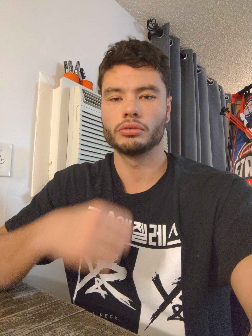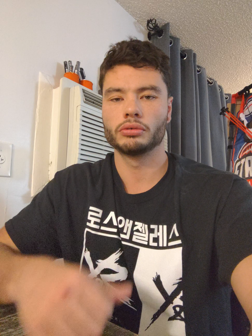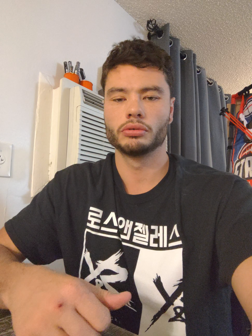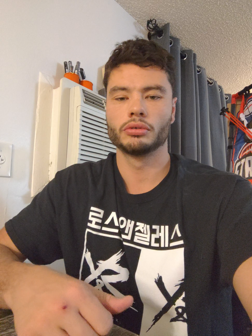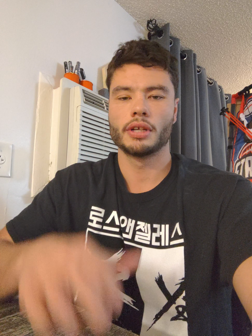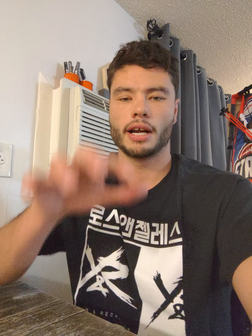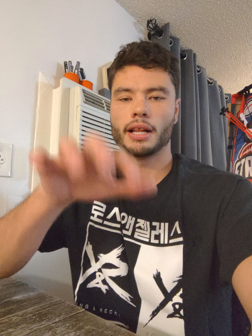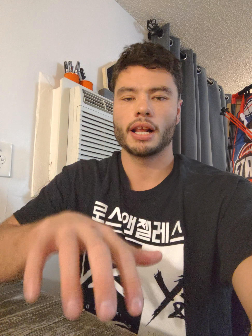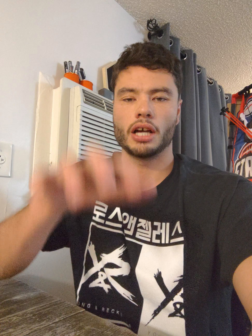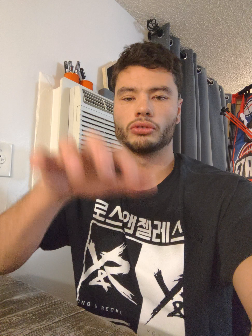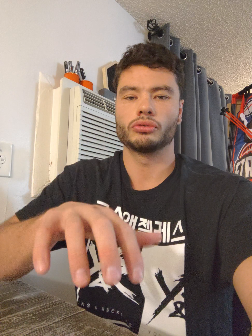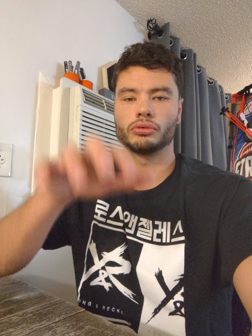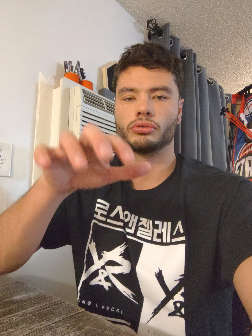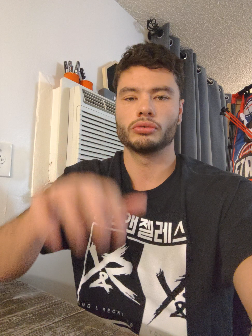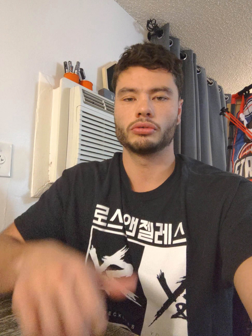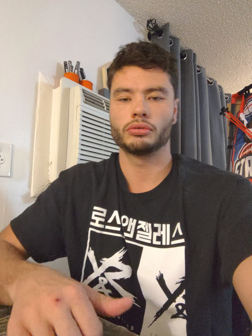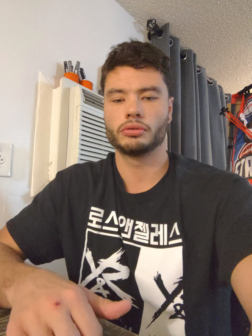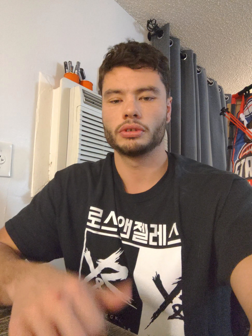alligator